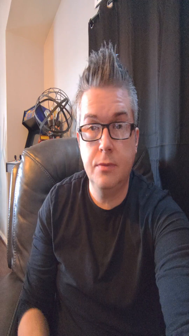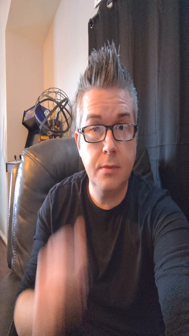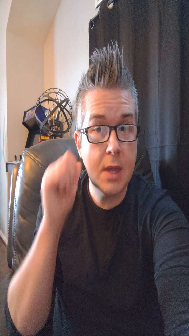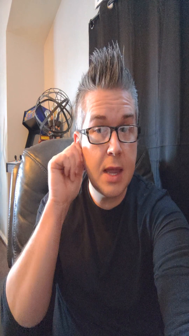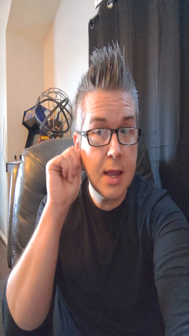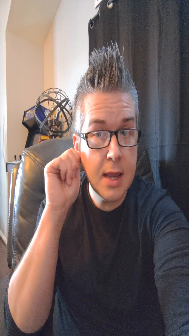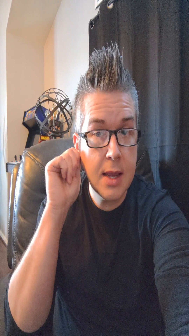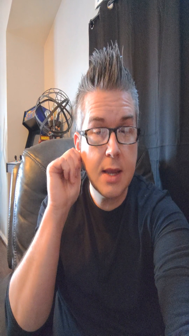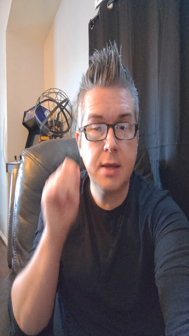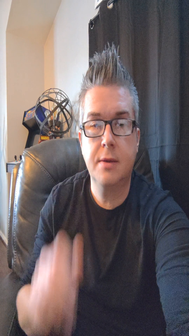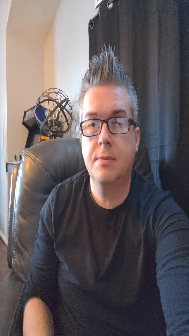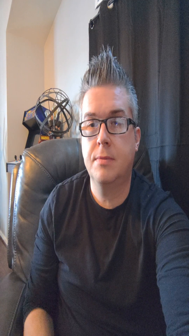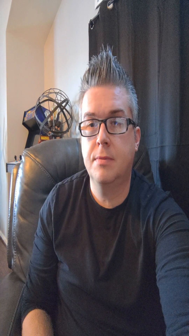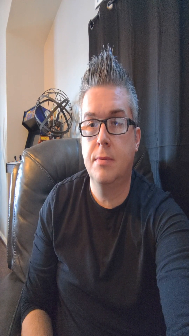ear